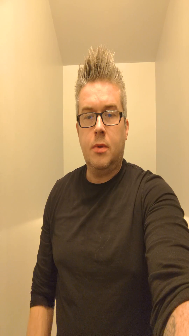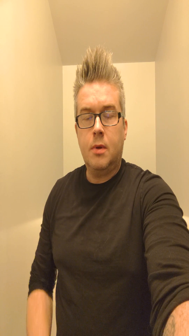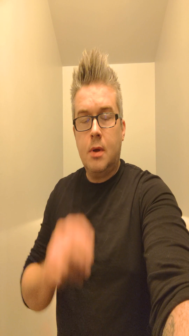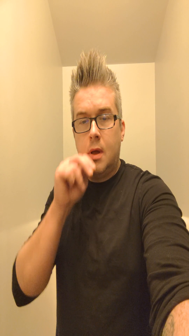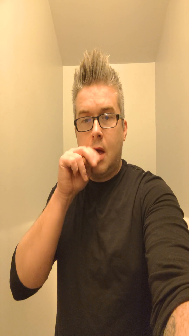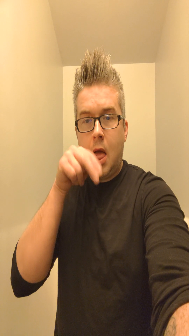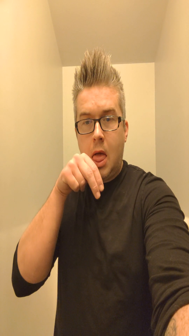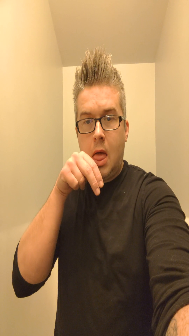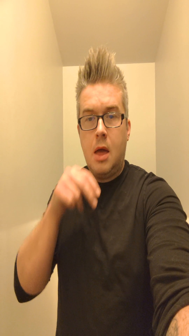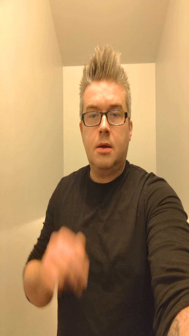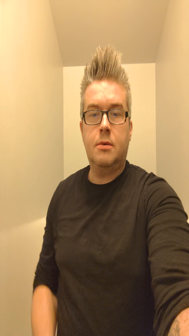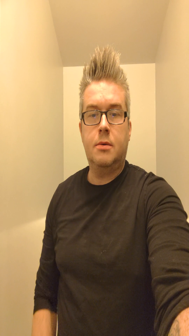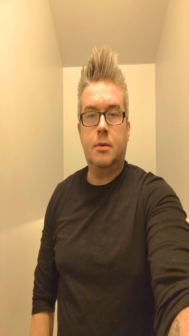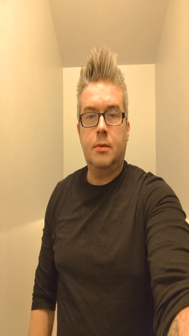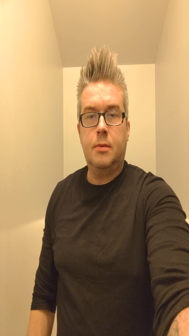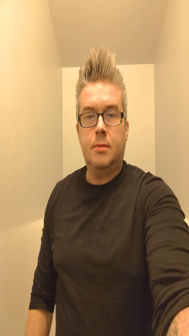tongue